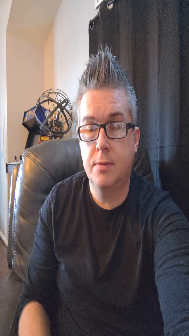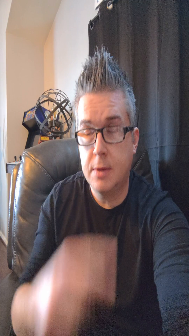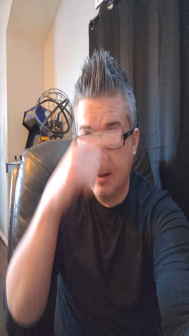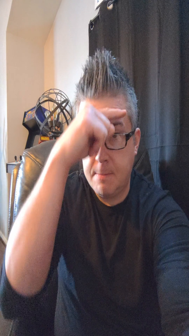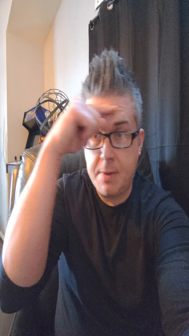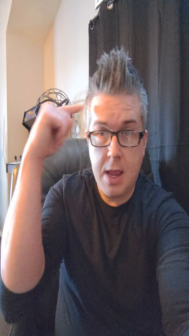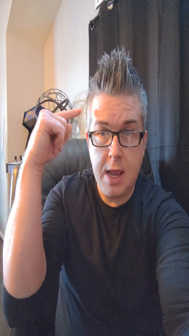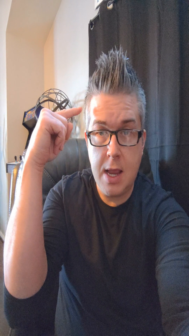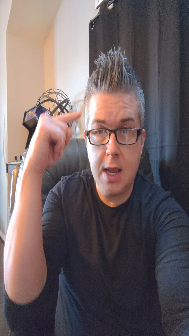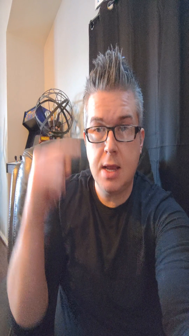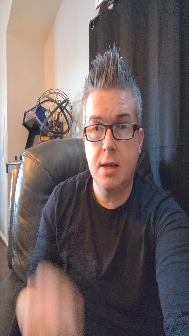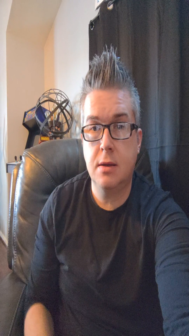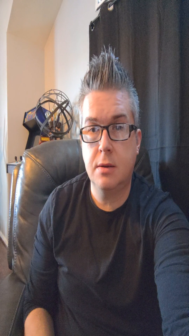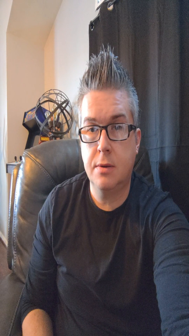black